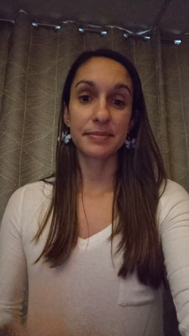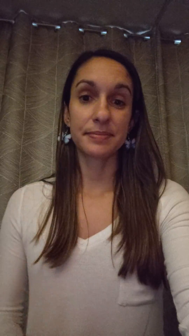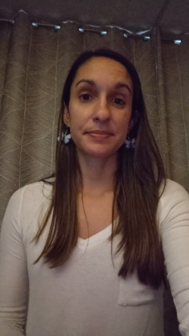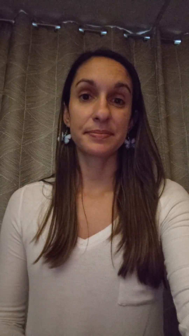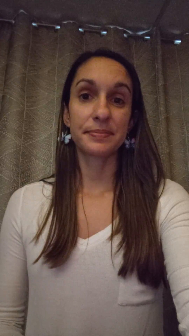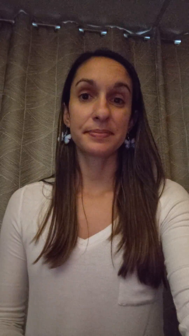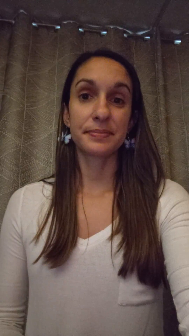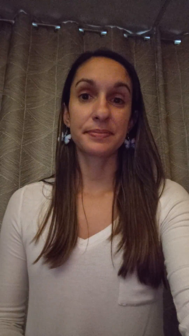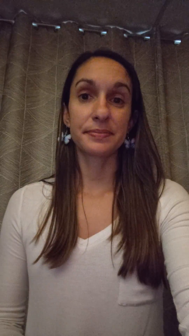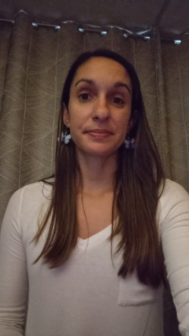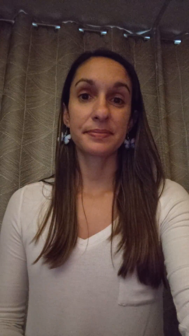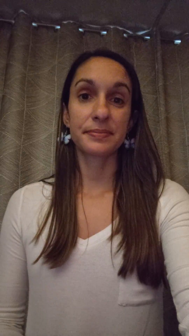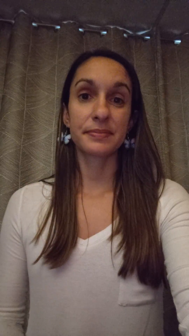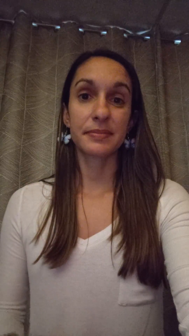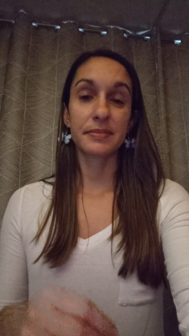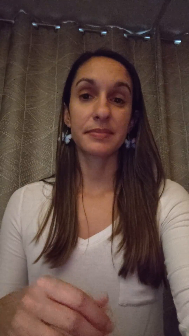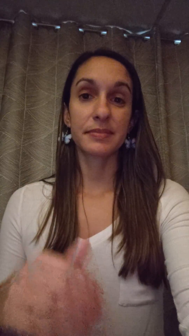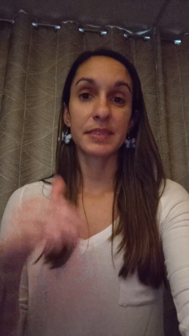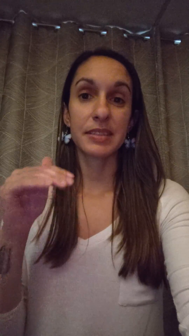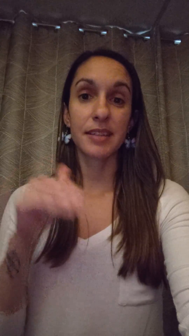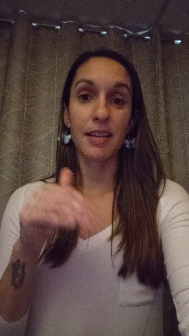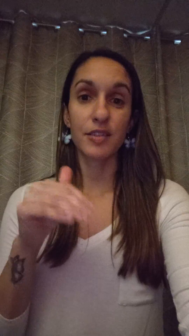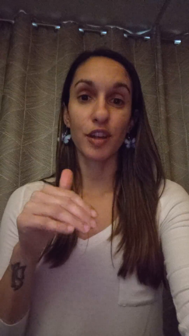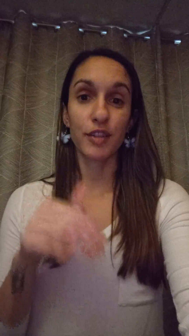doctor